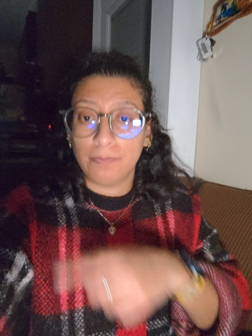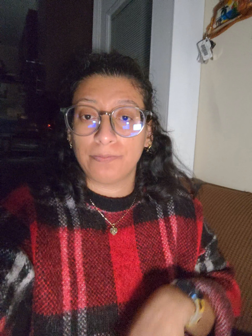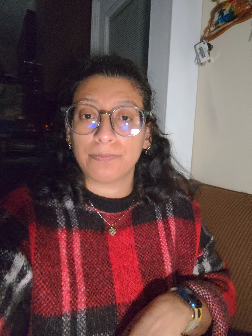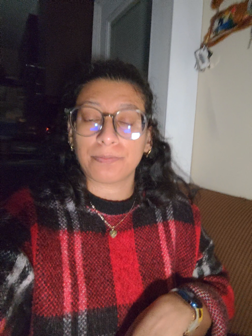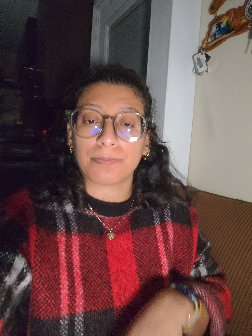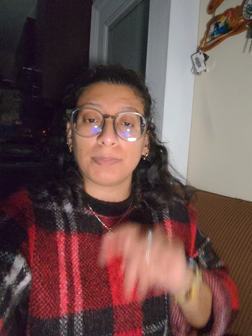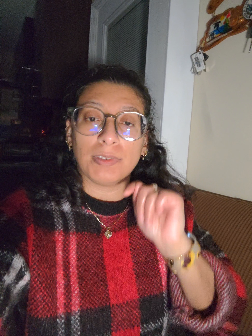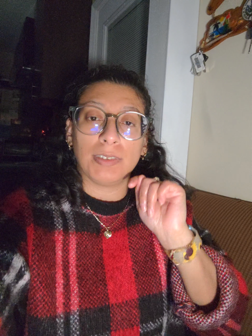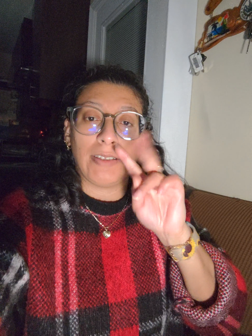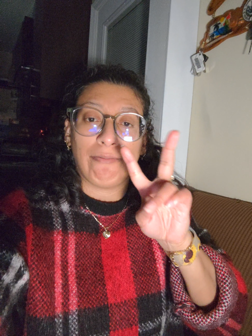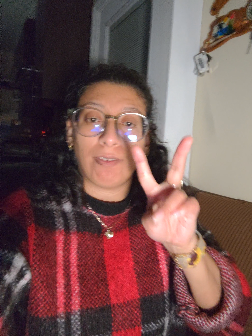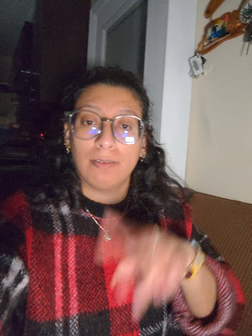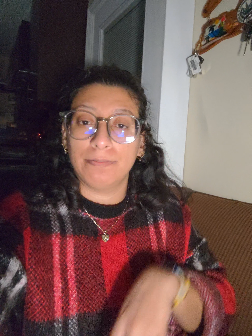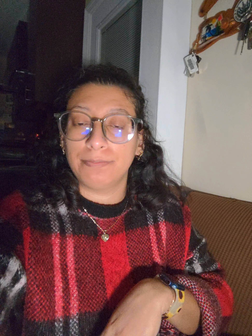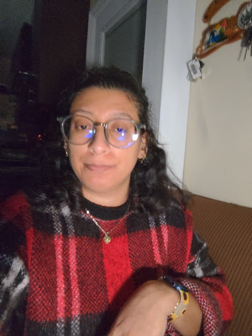TV